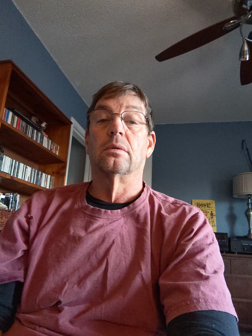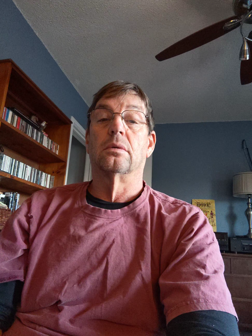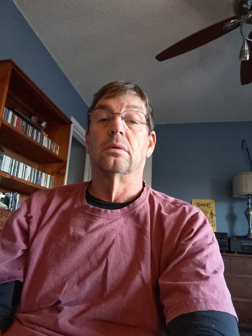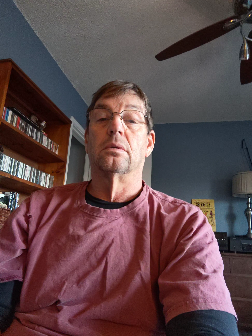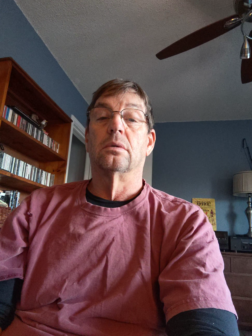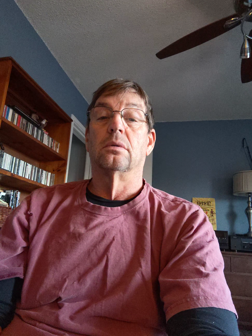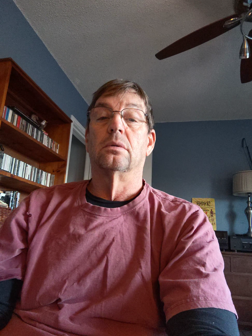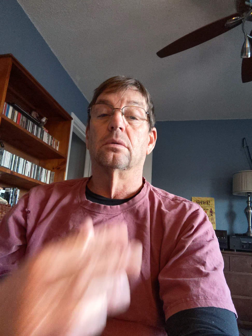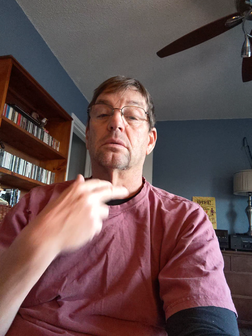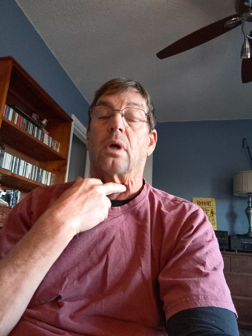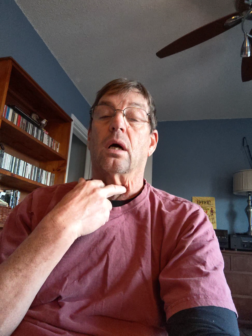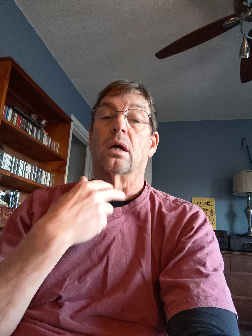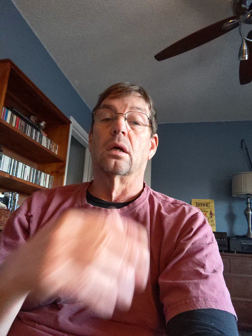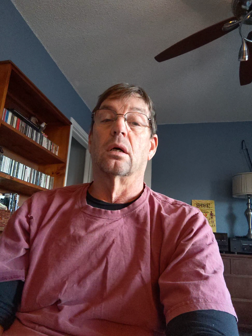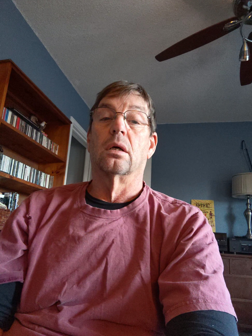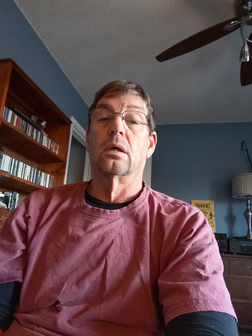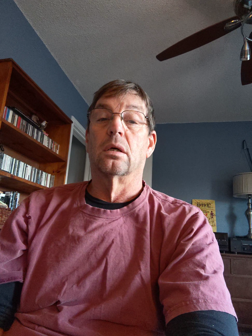stuck